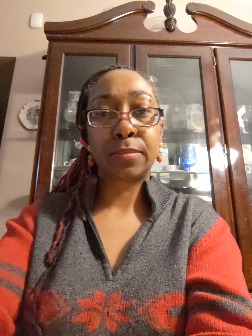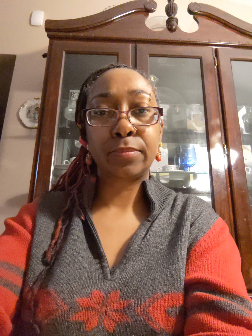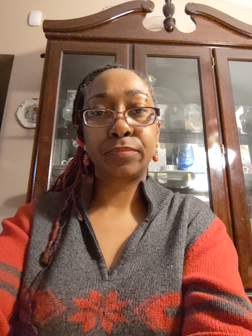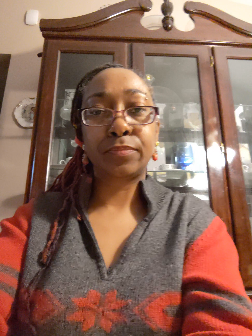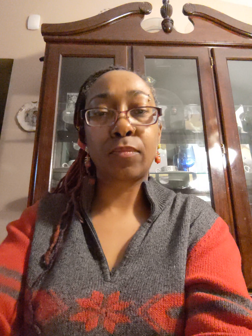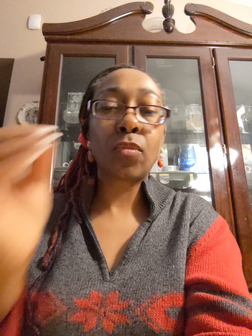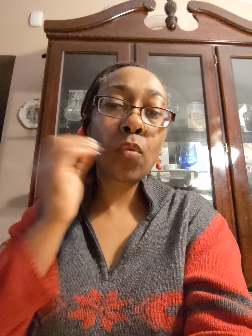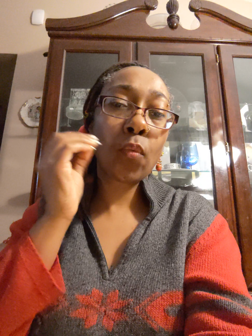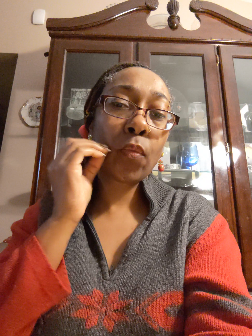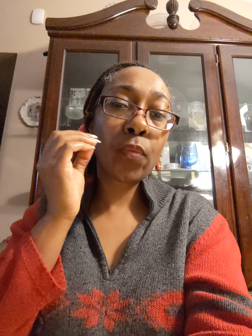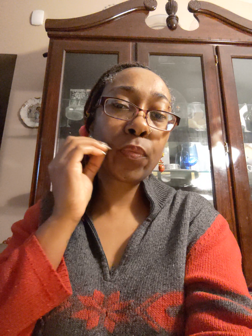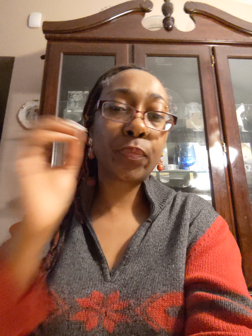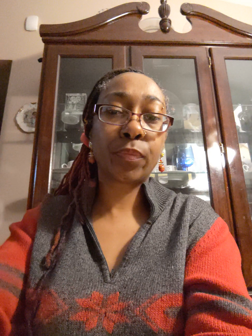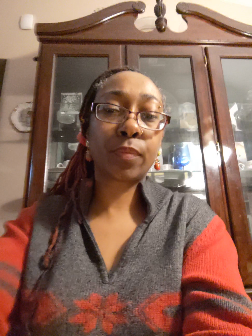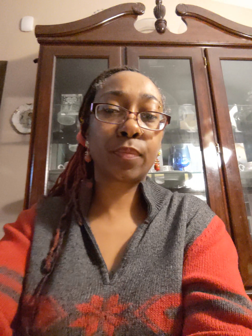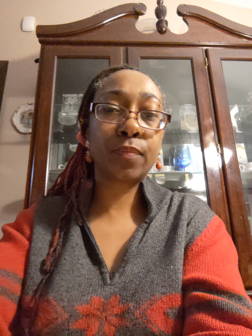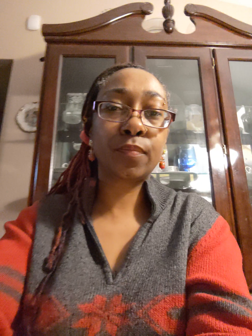home